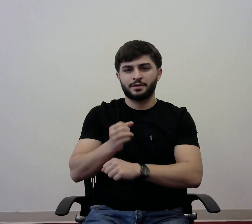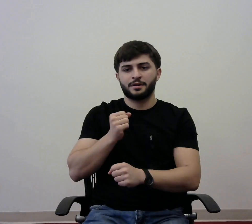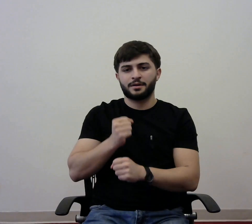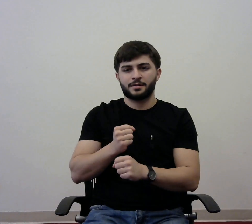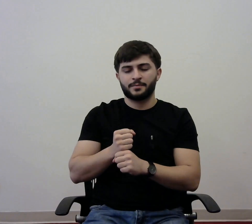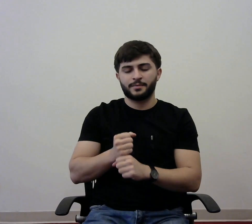etmək